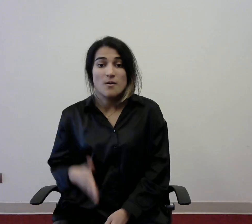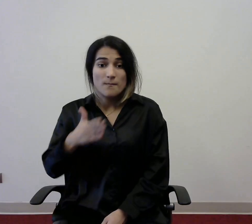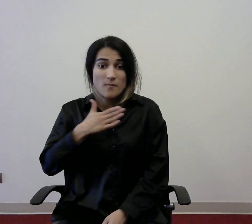mənim